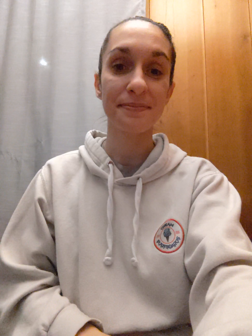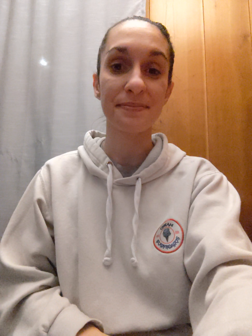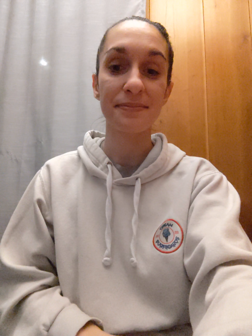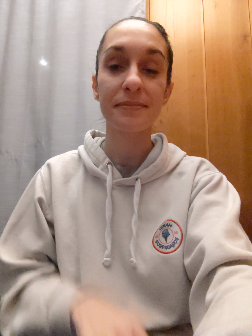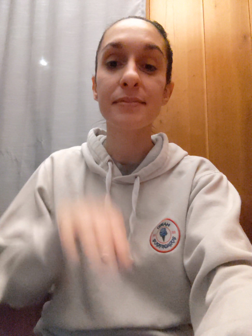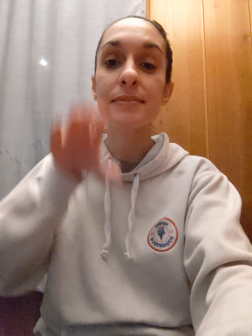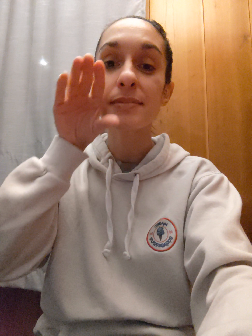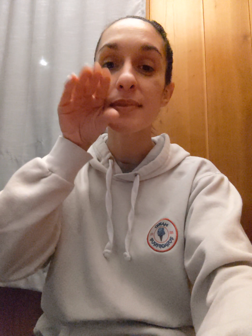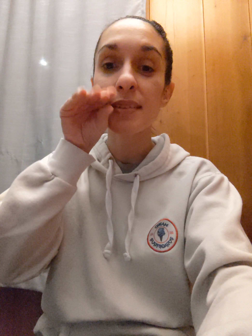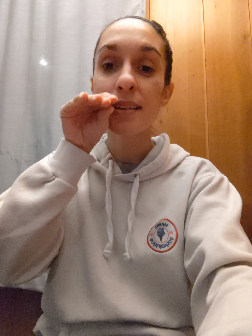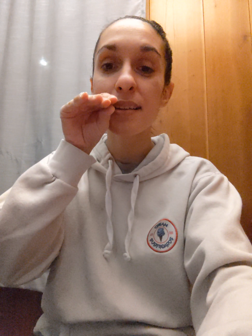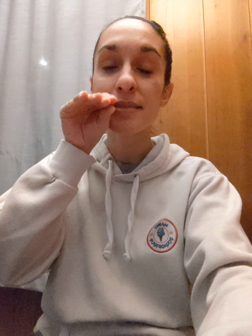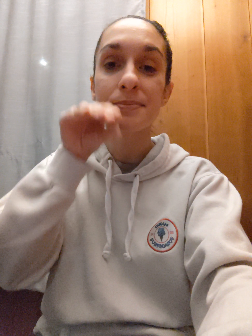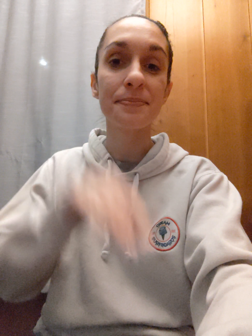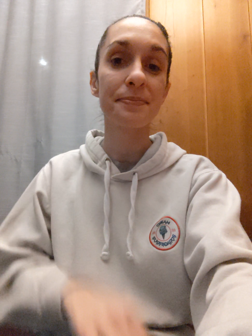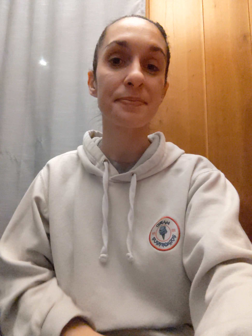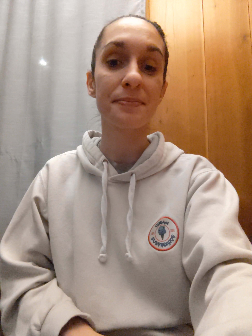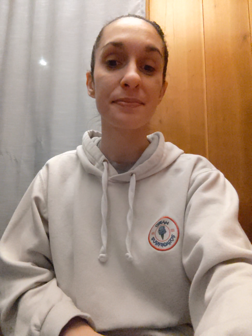goose